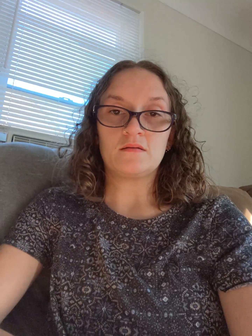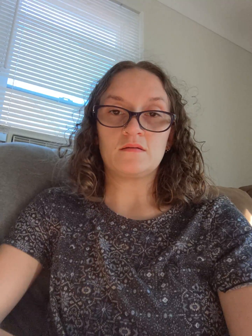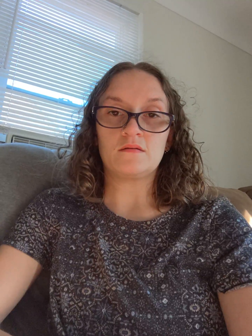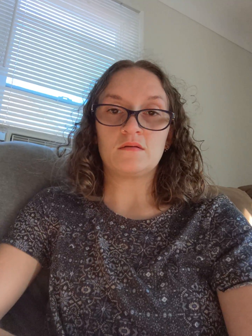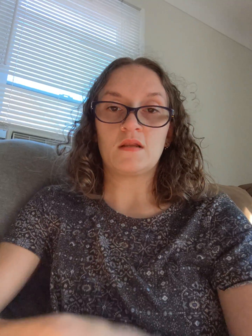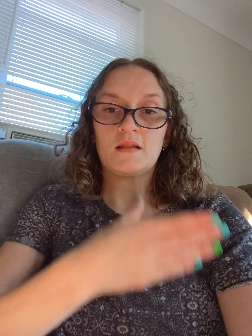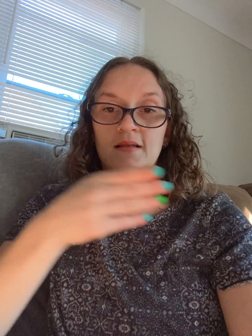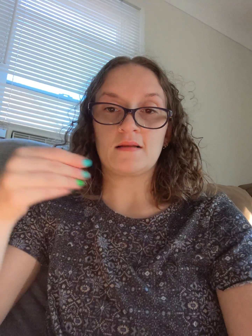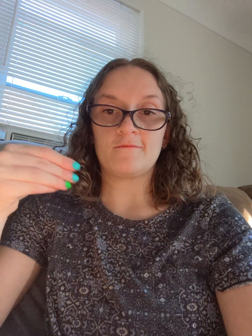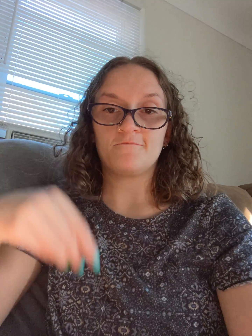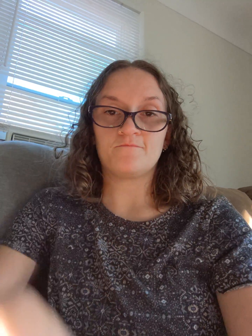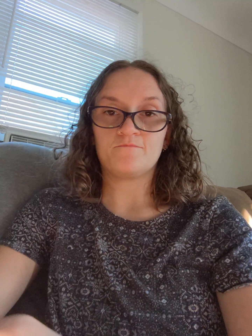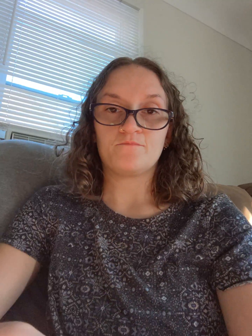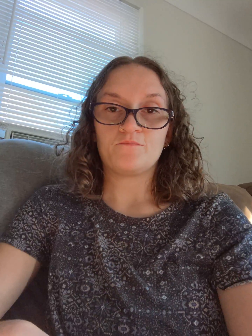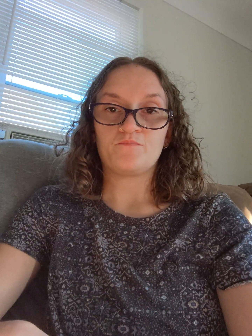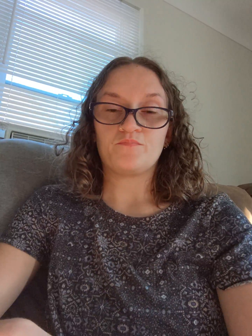and